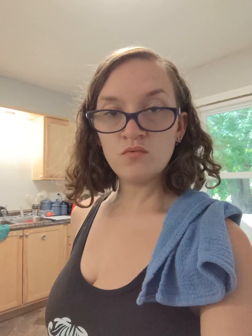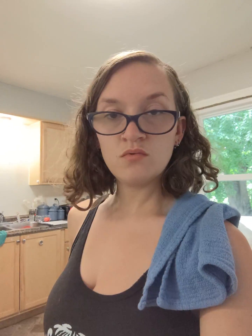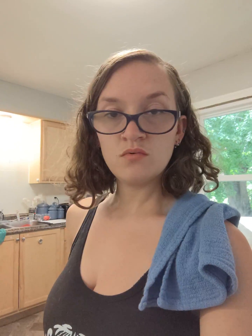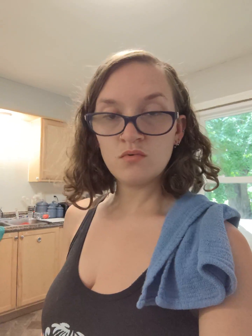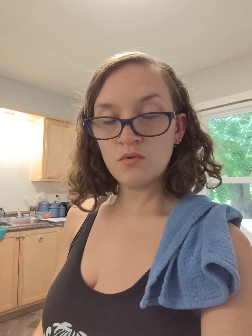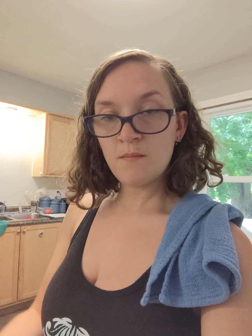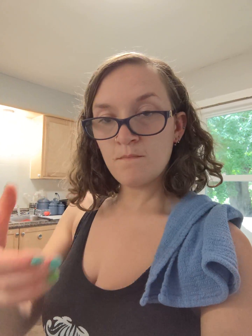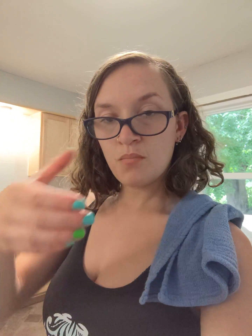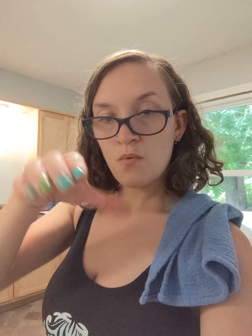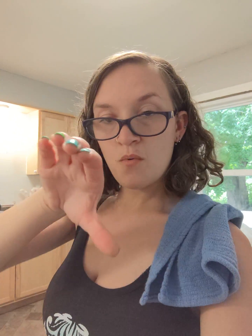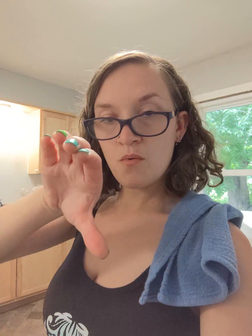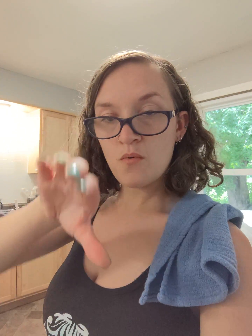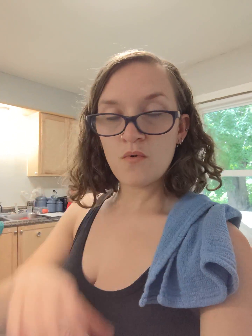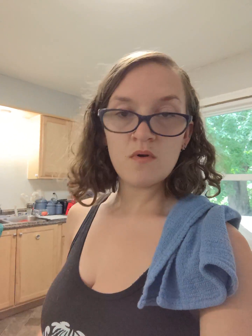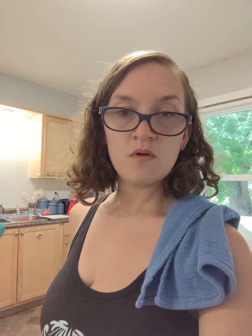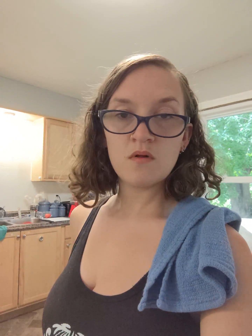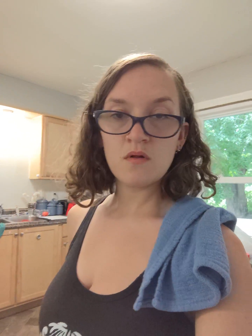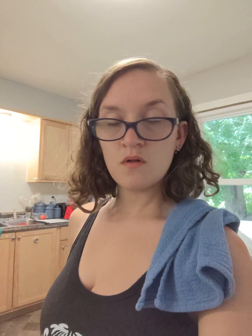pour